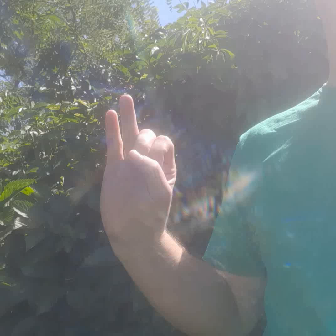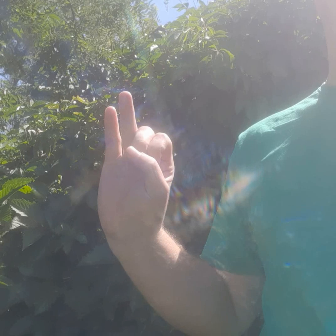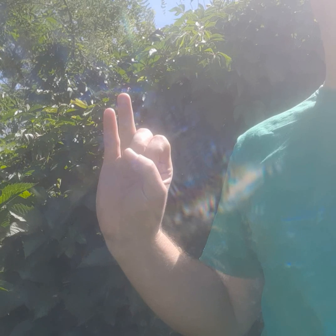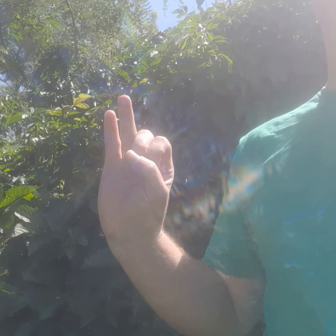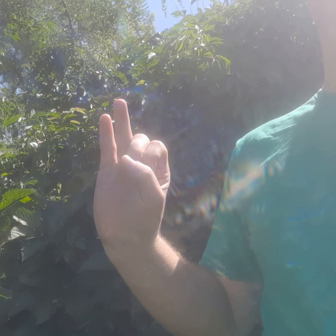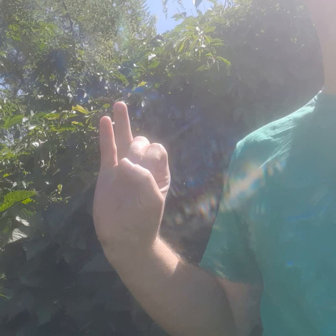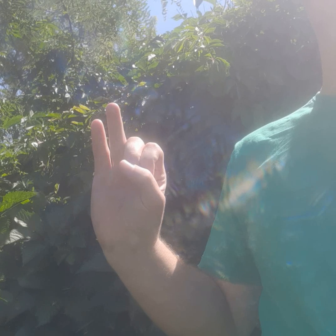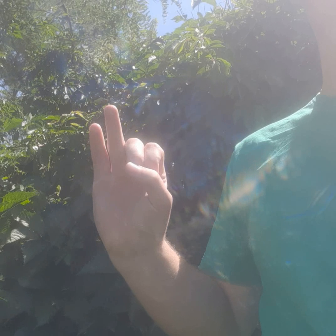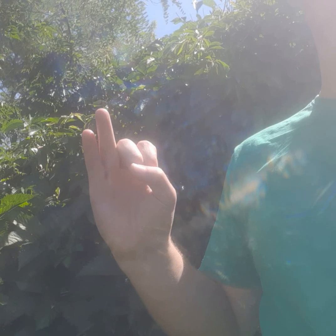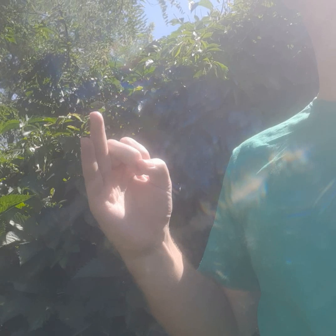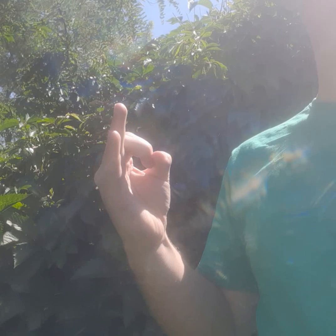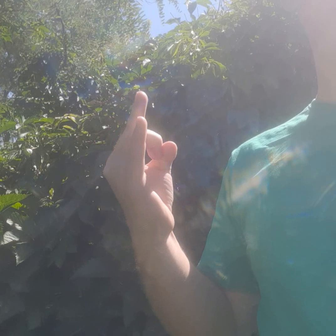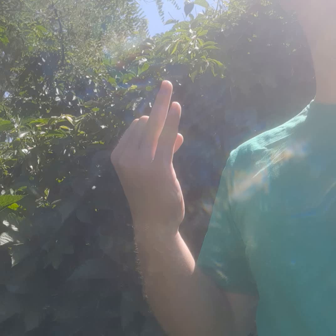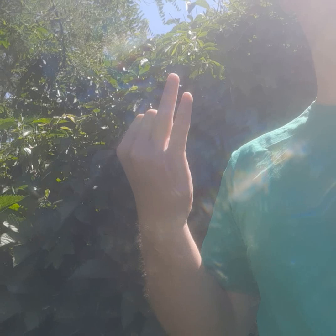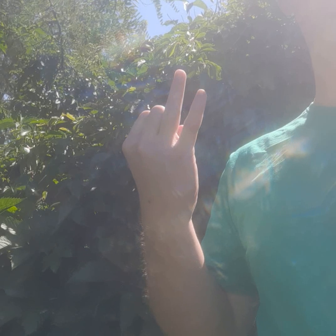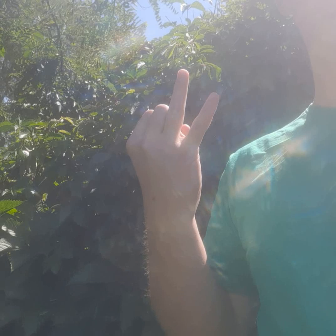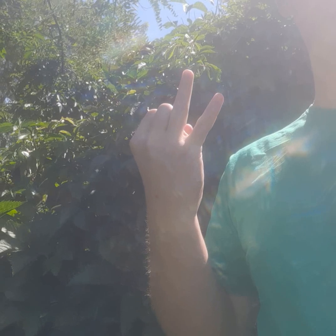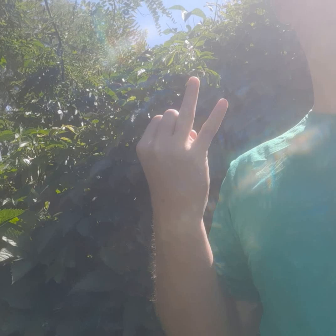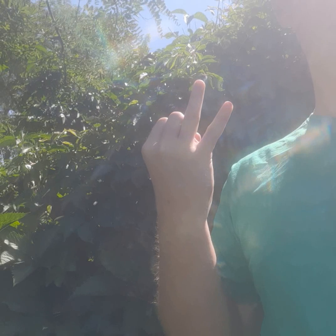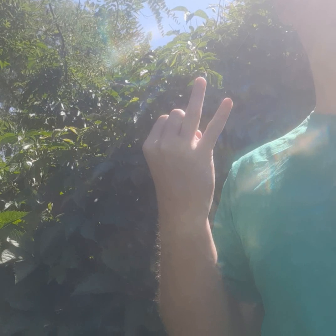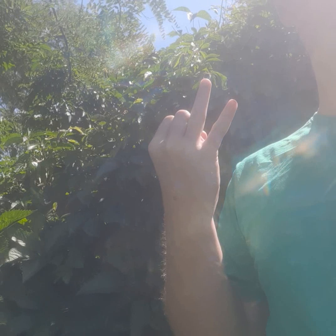Й